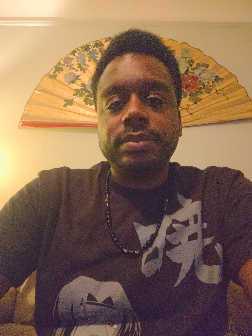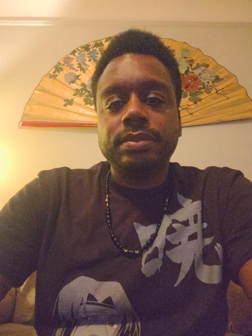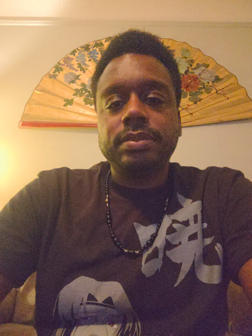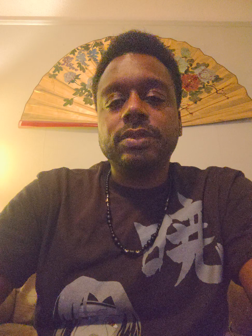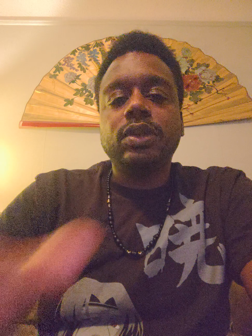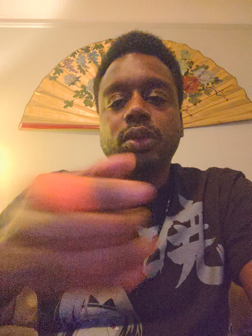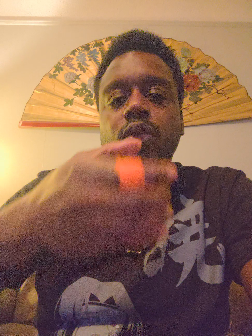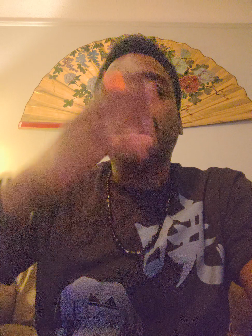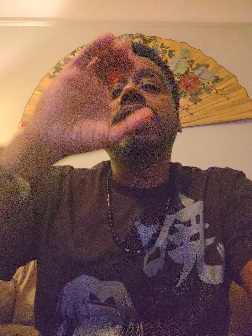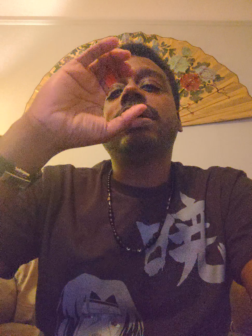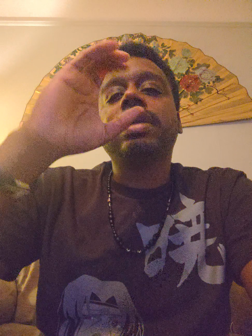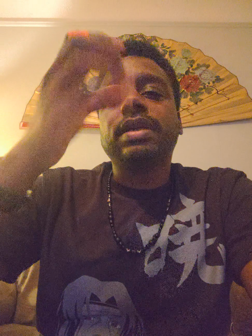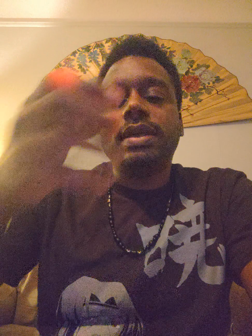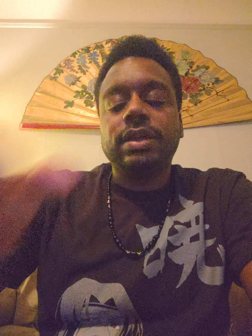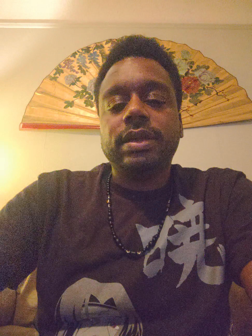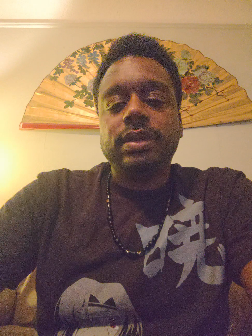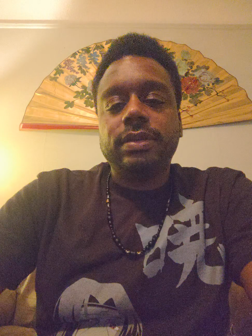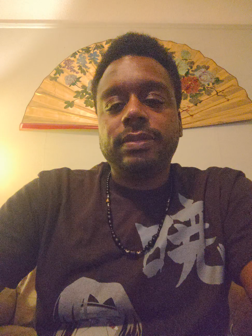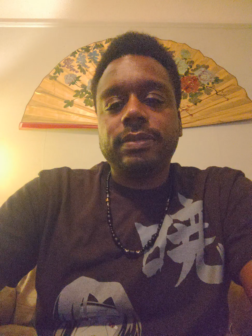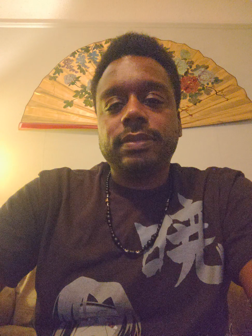drink